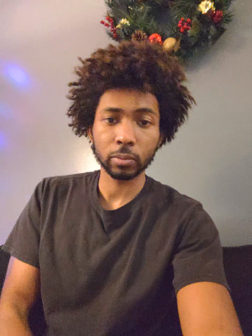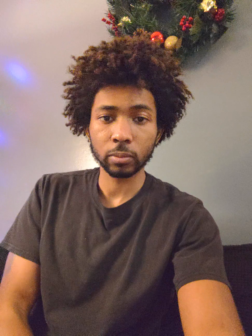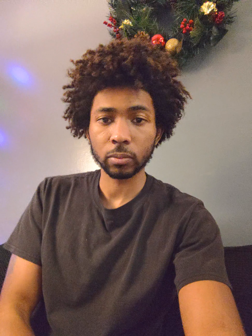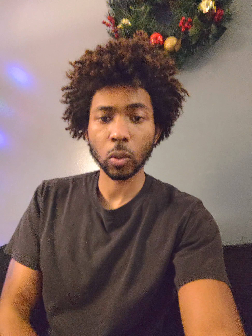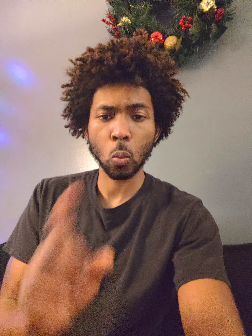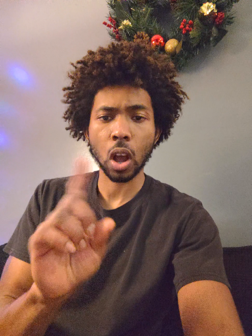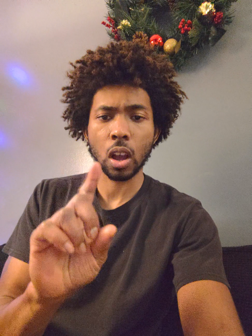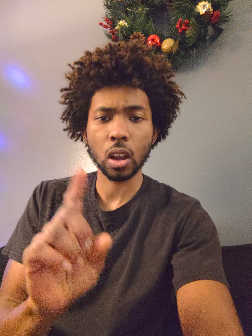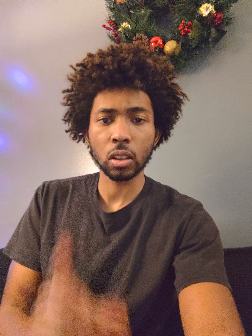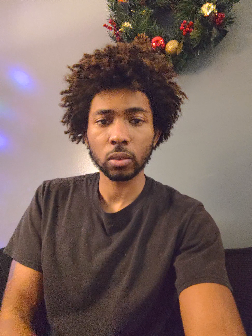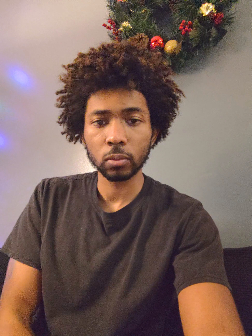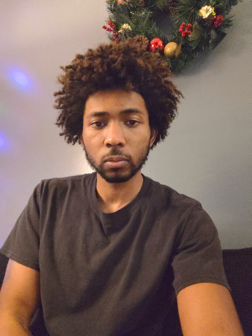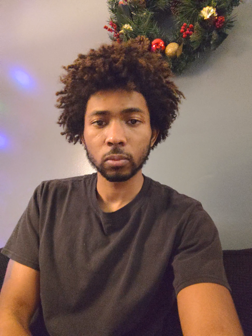where